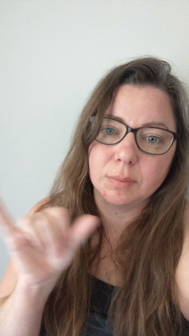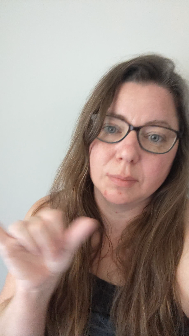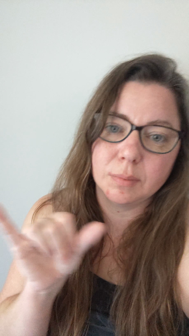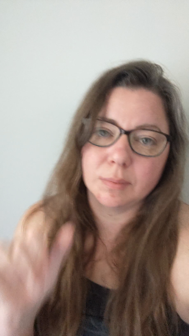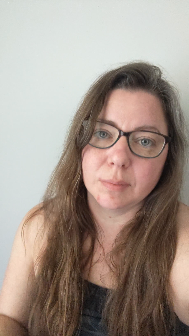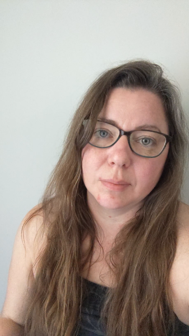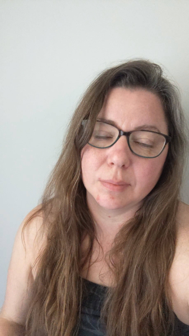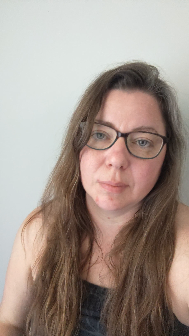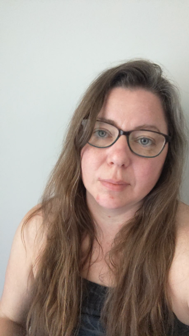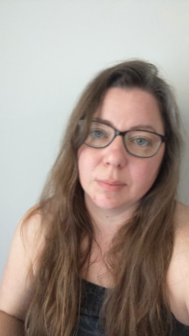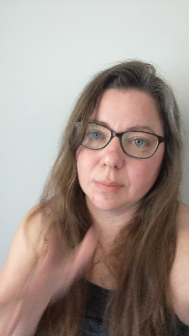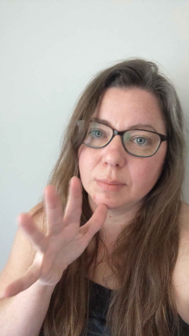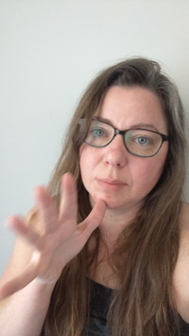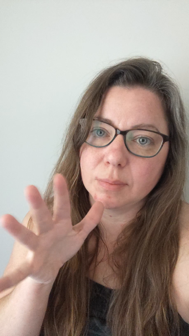mommy